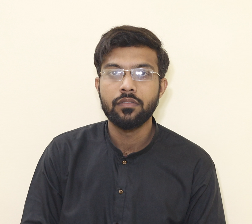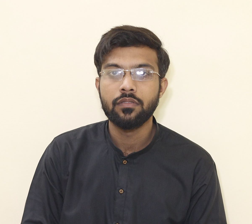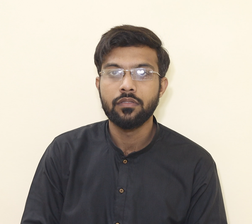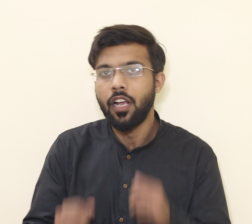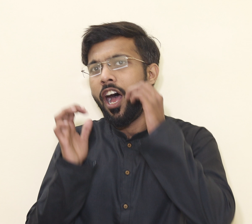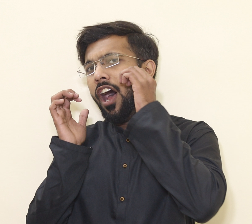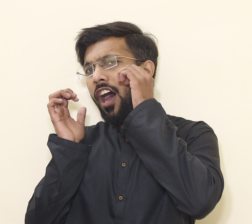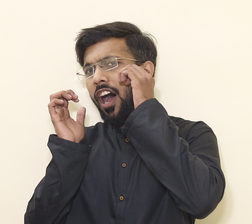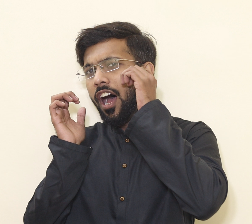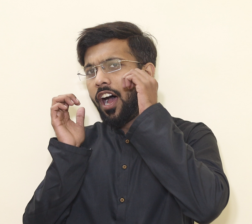scared